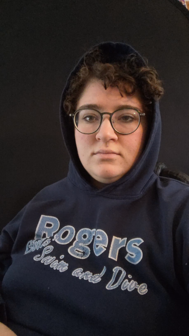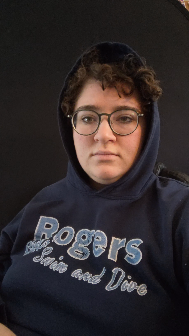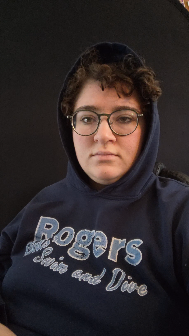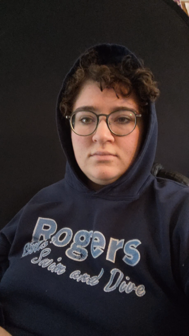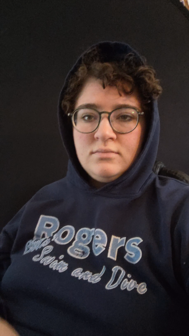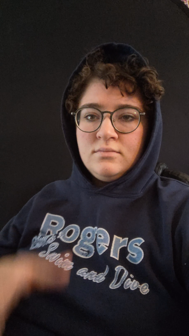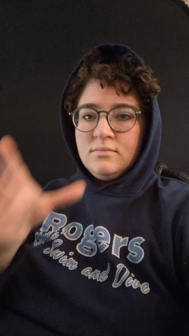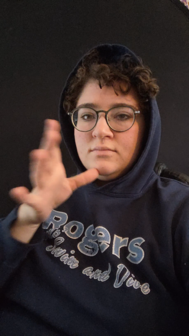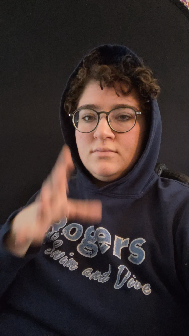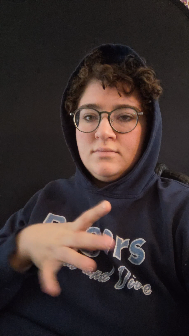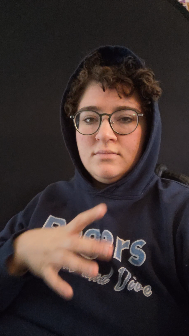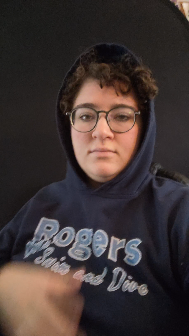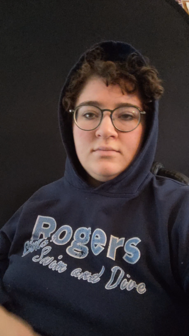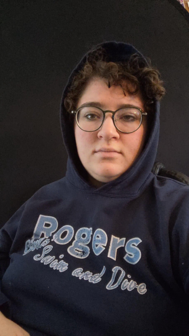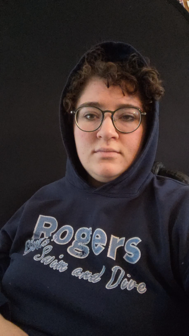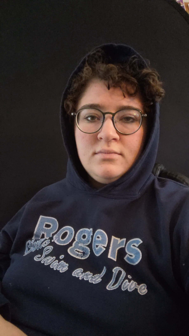lady